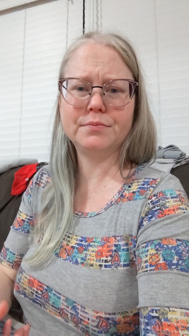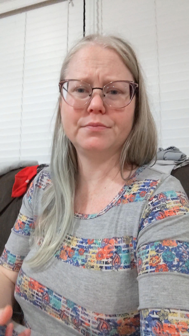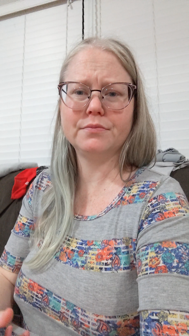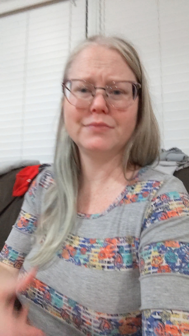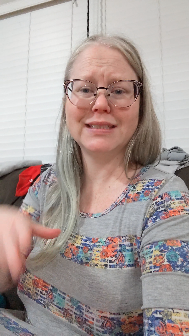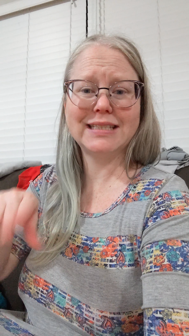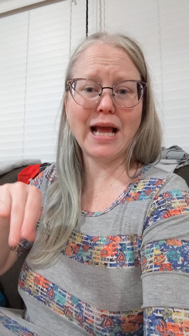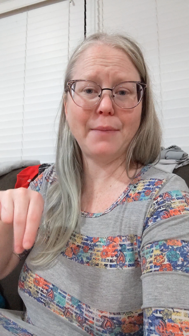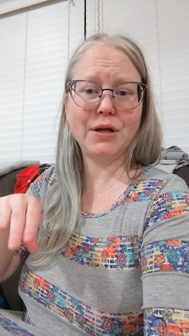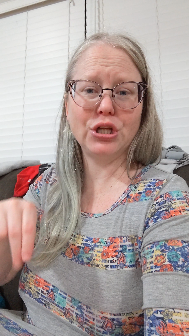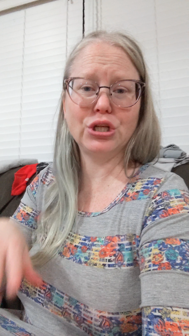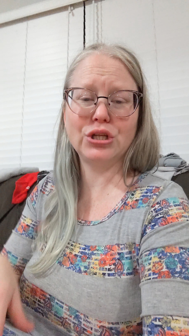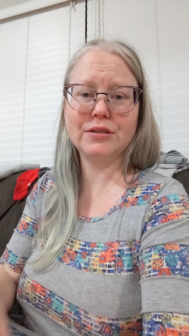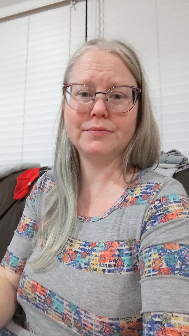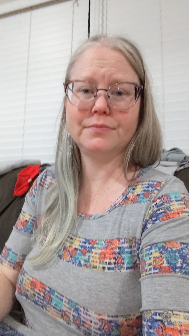diaper